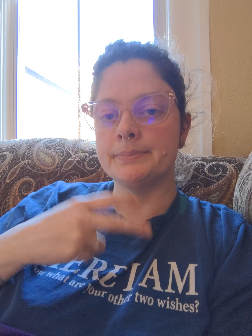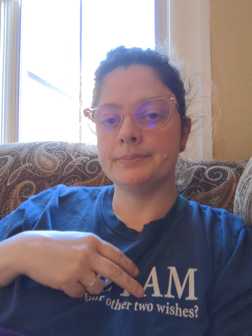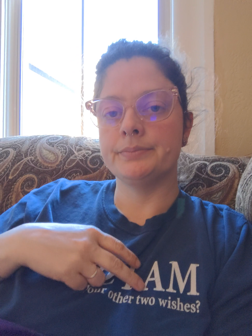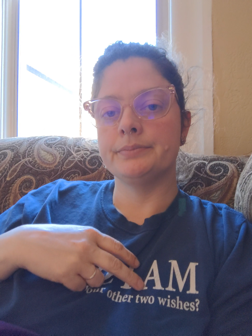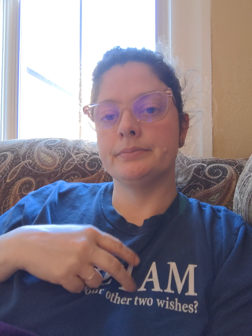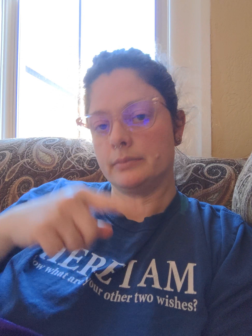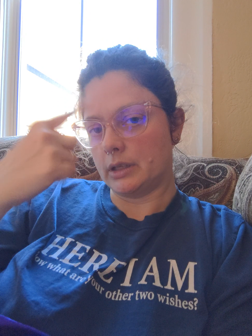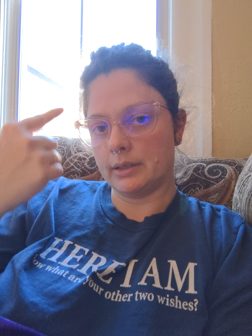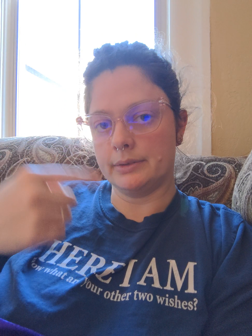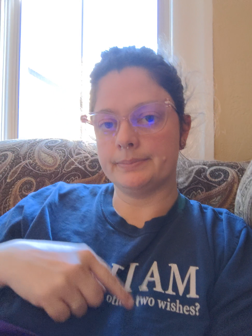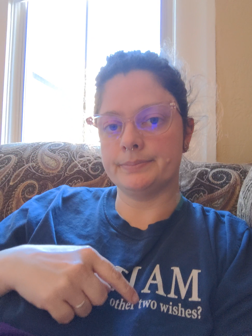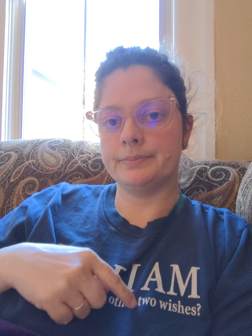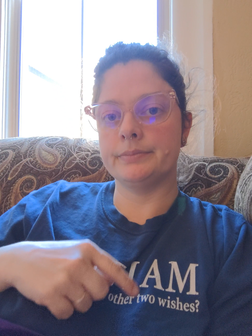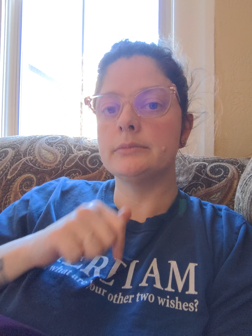black